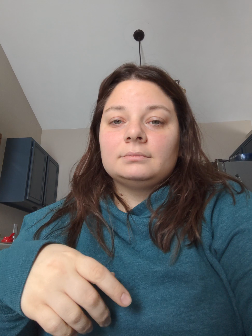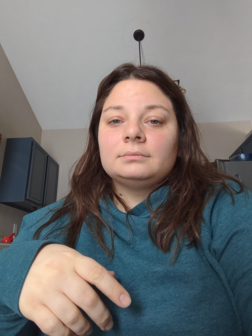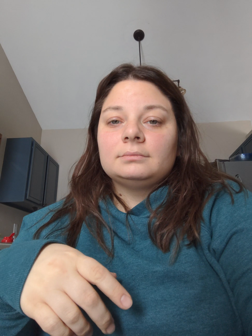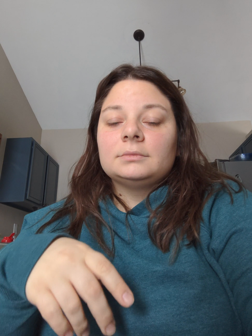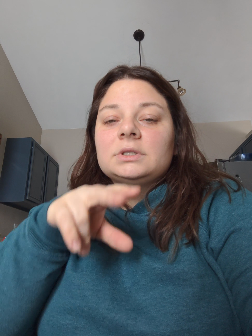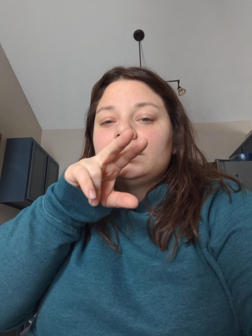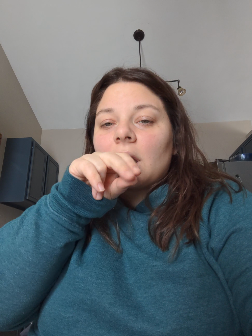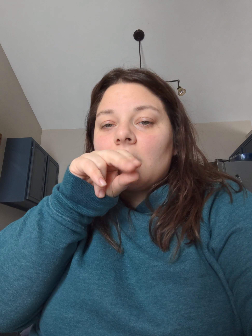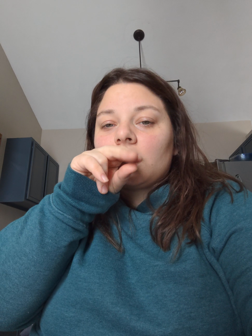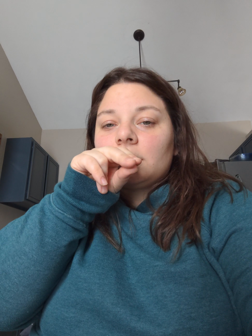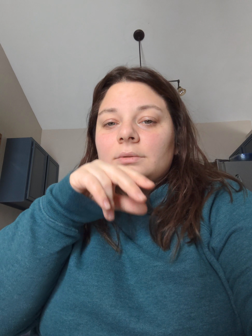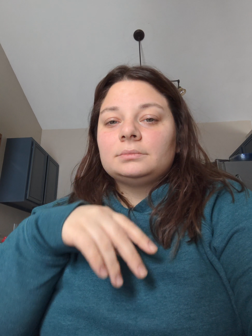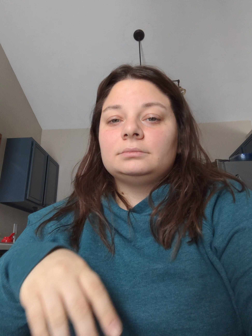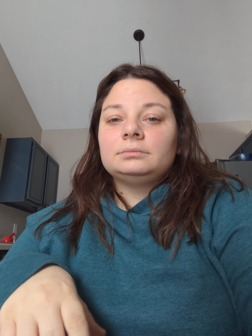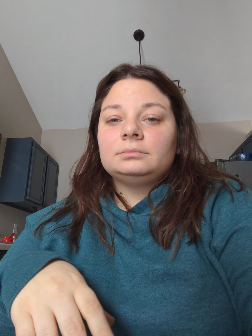duck